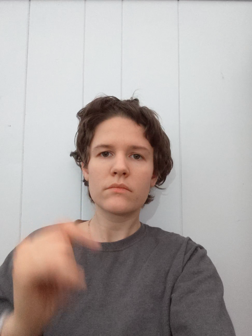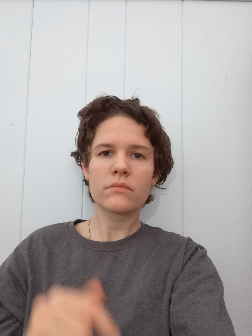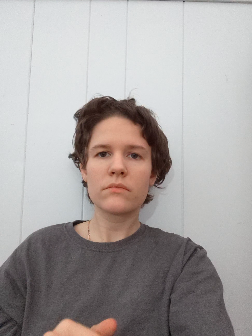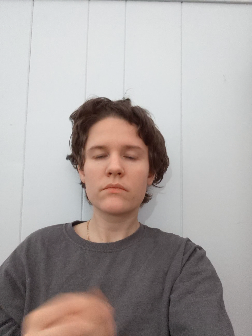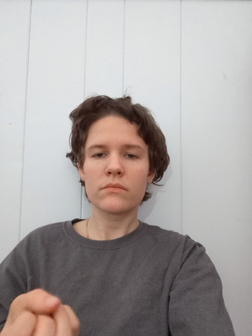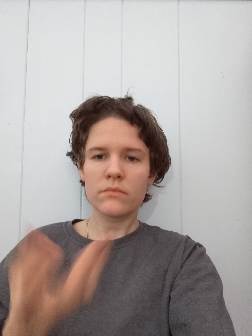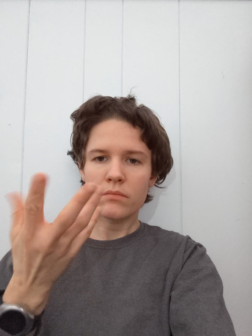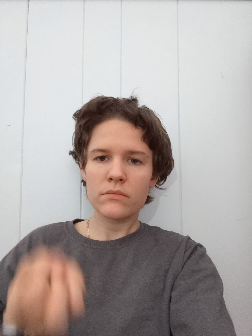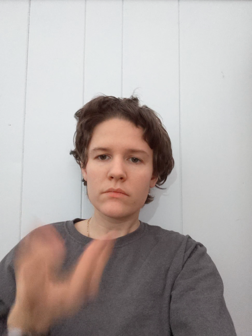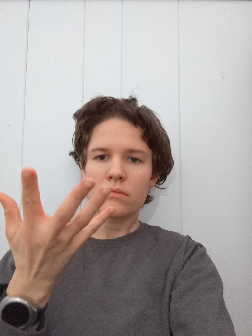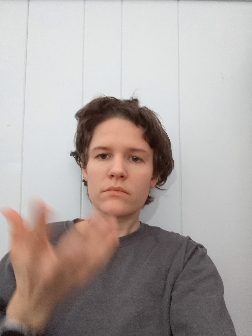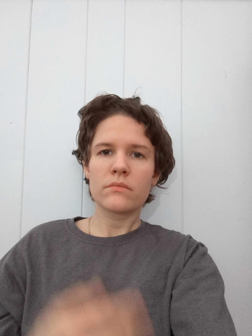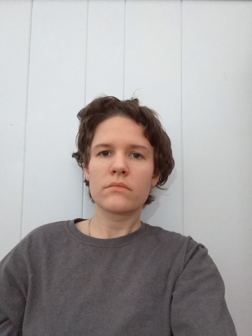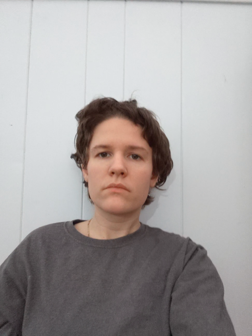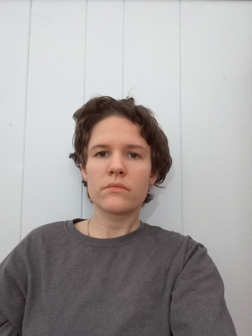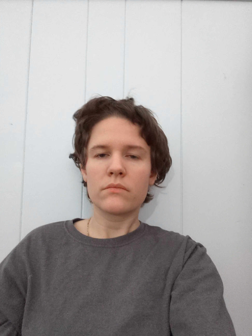many